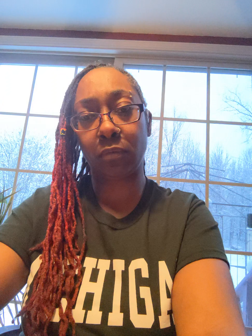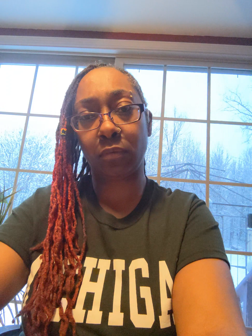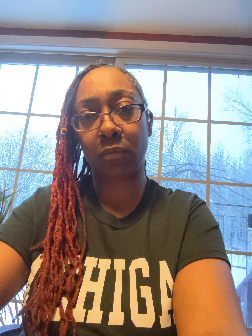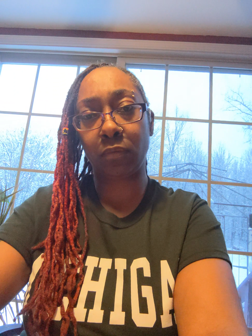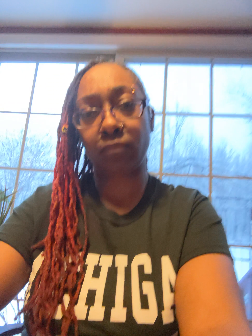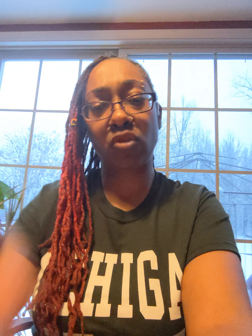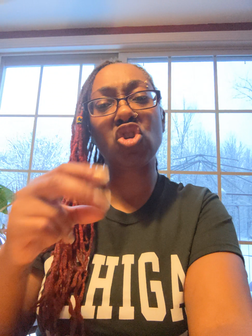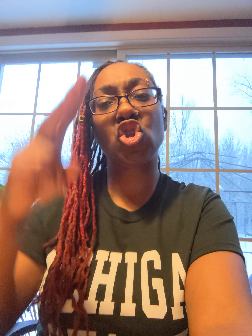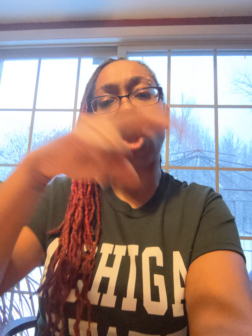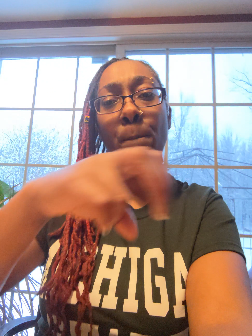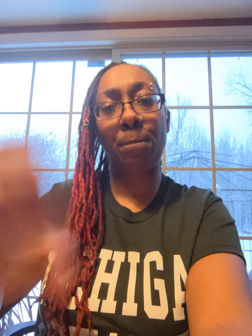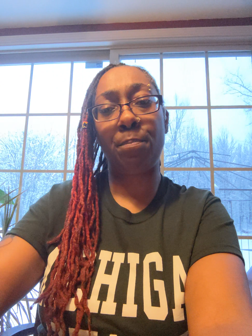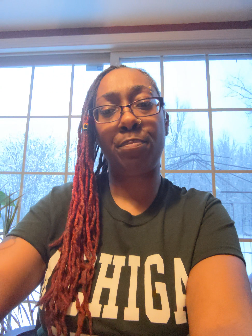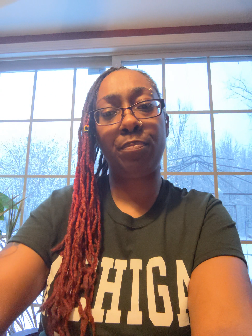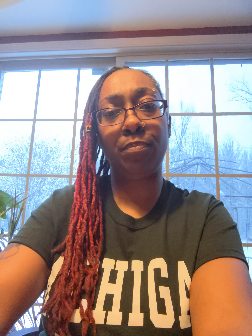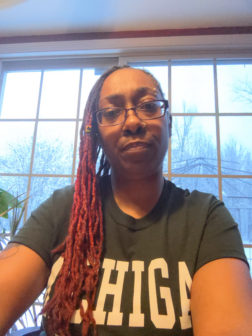jump